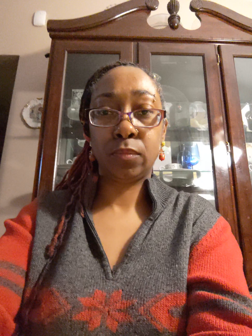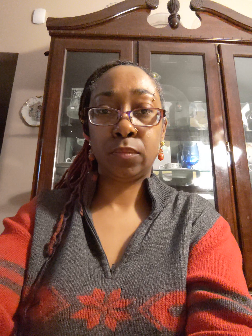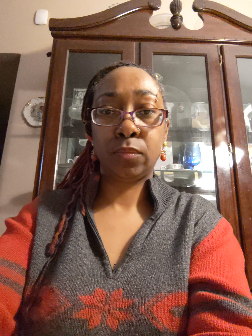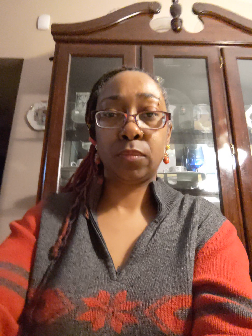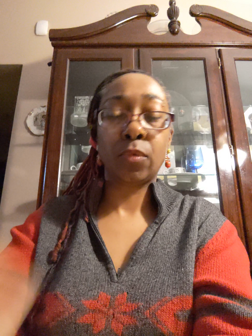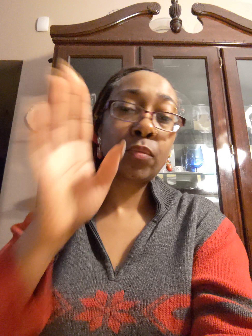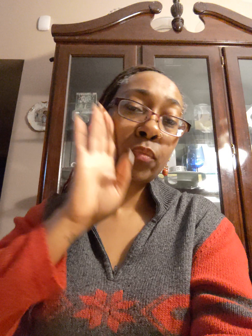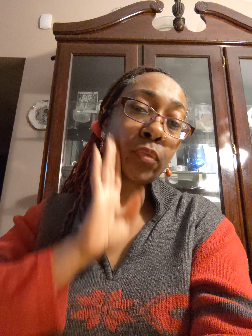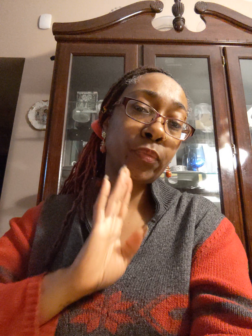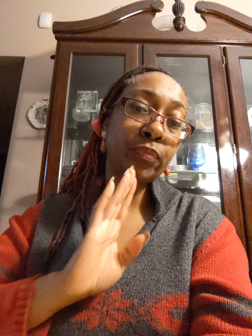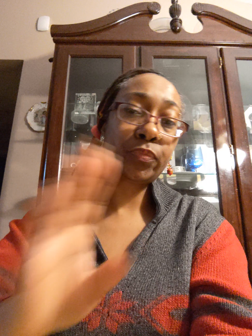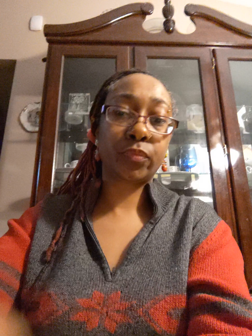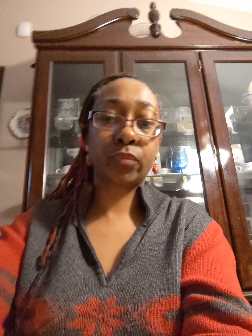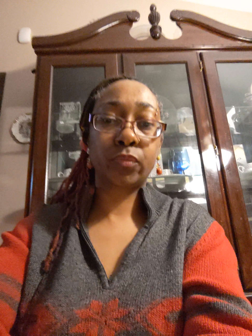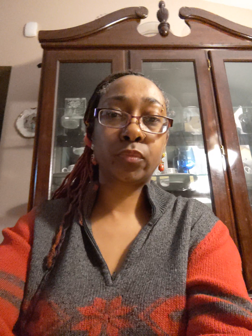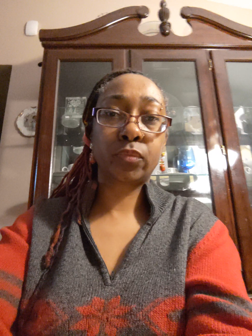brown